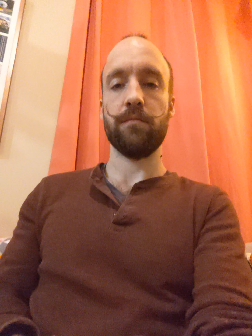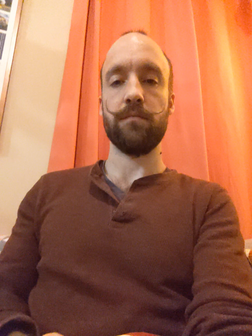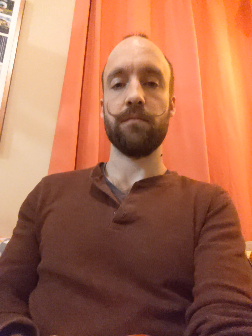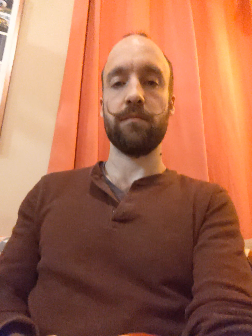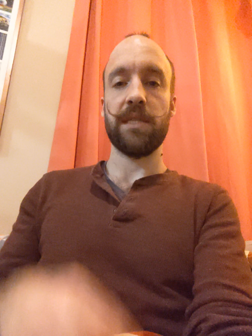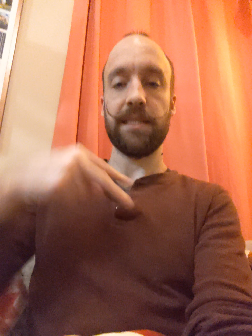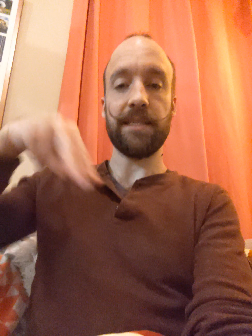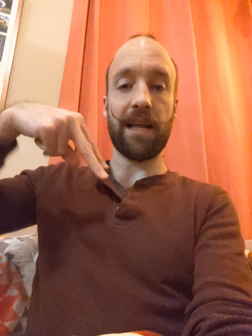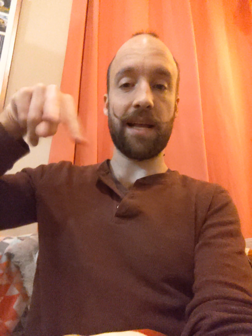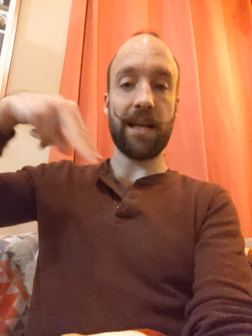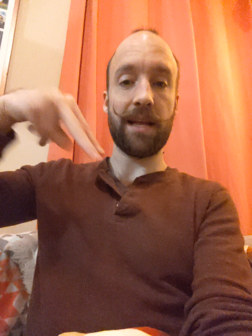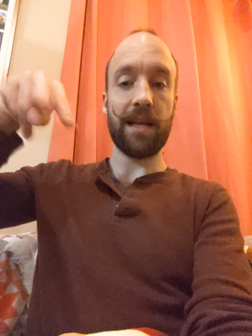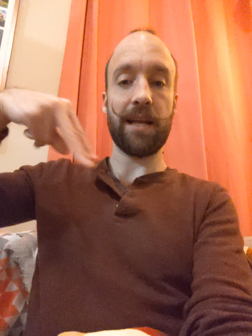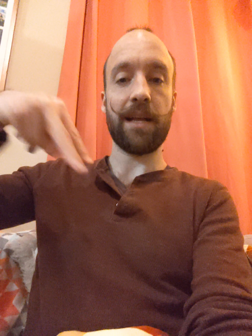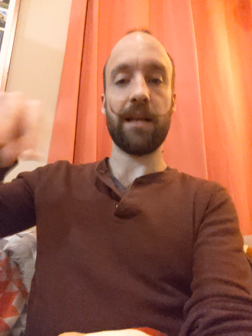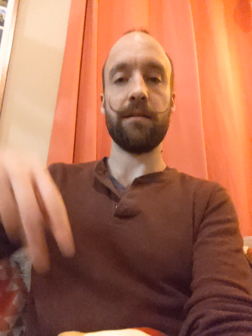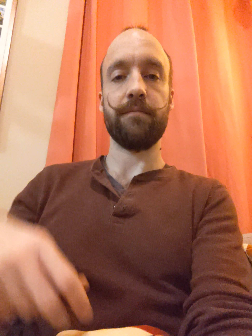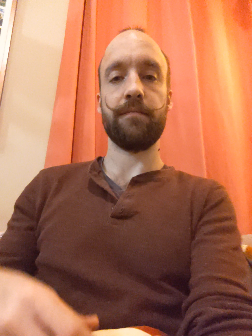dance